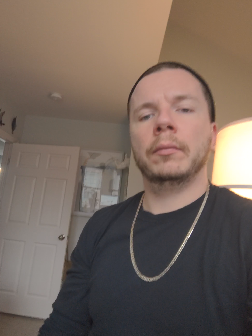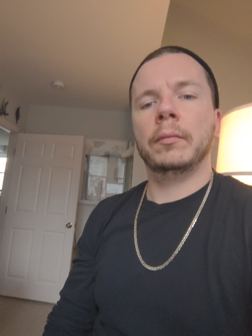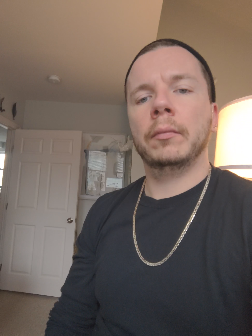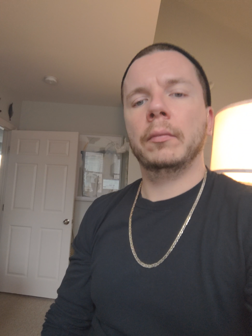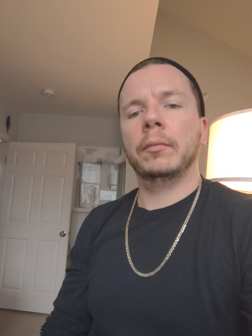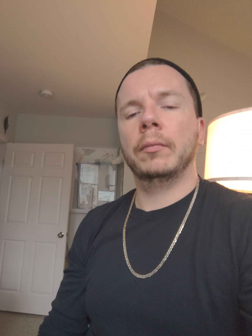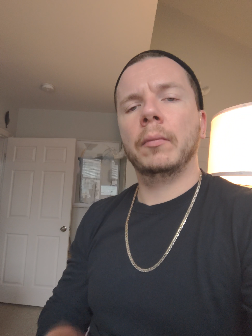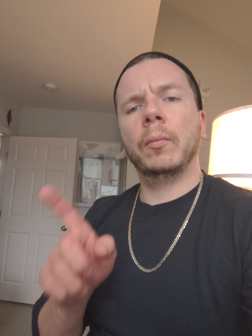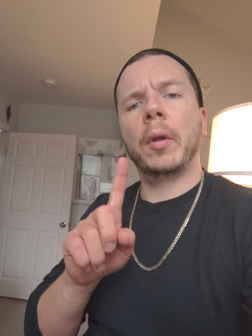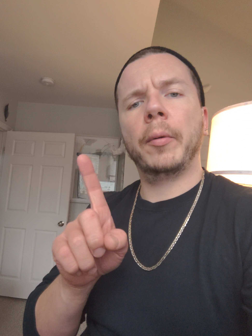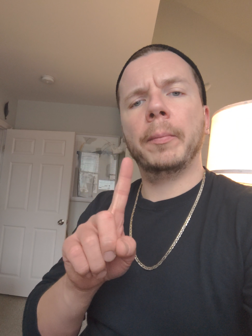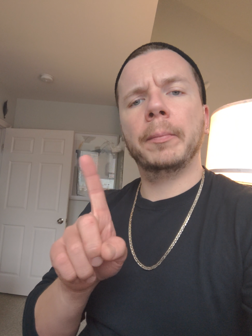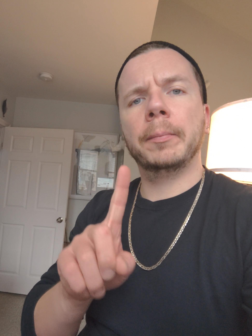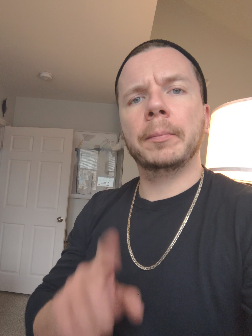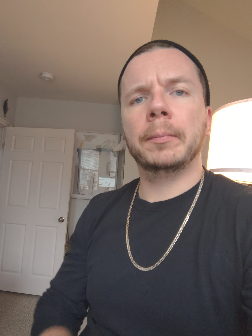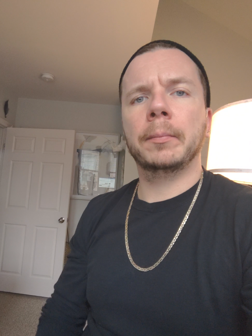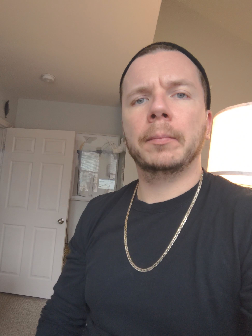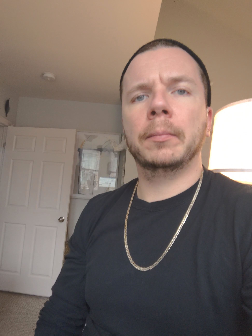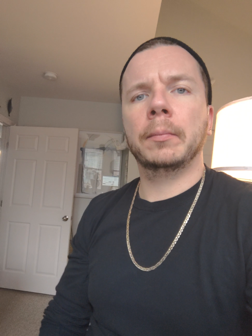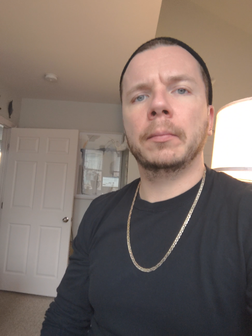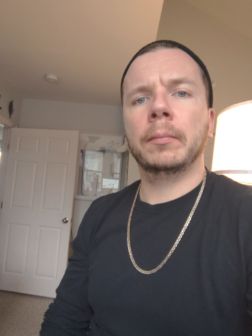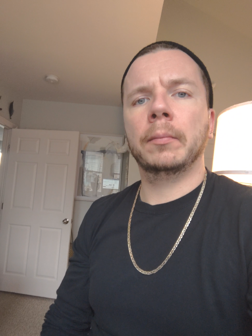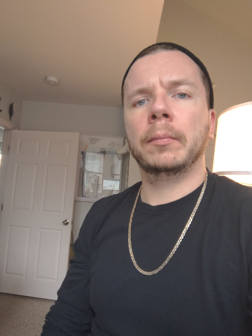where